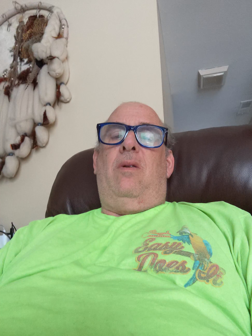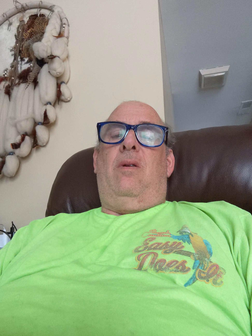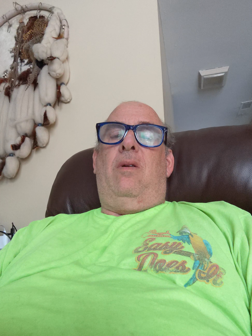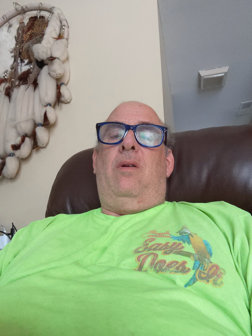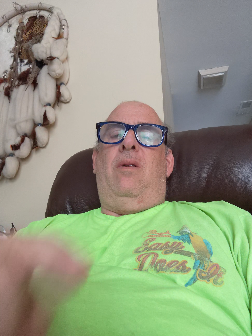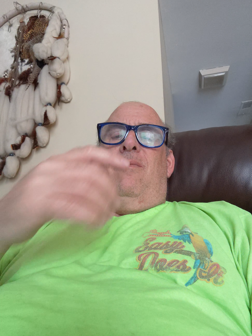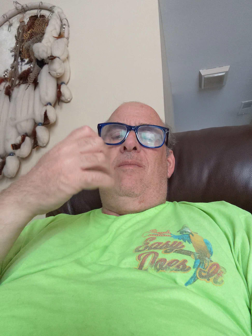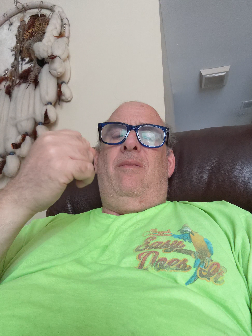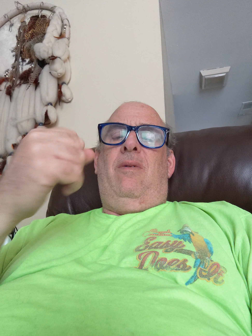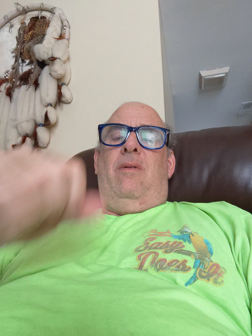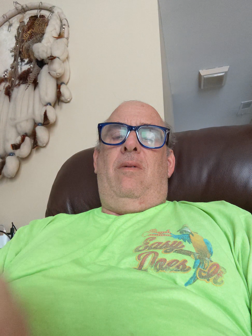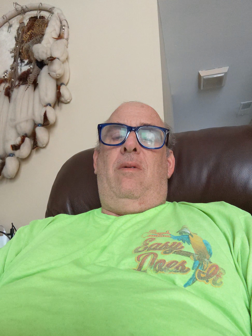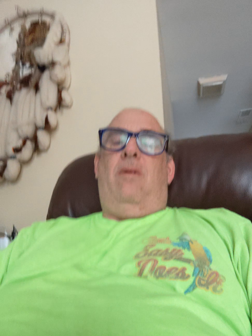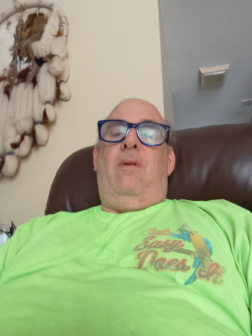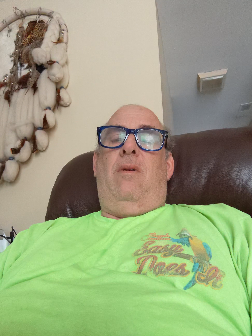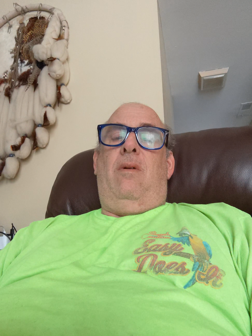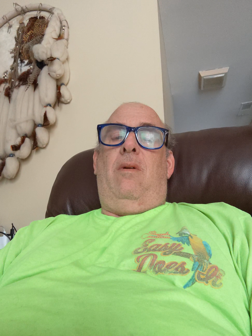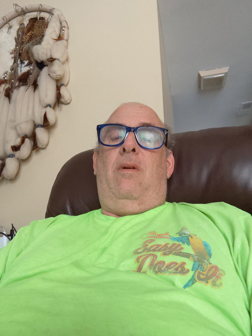milk